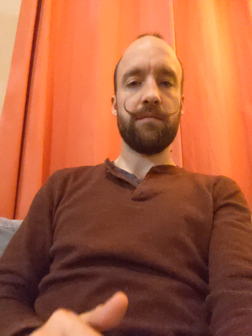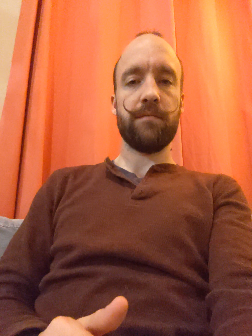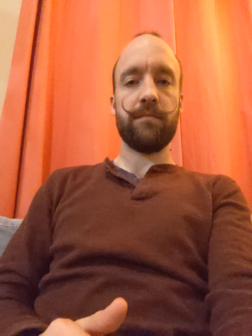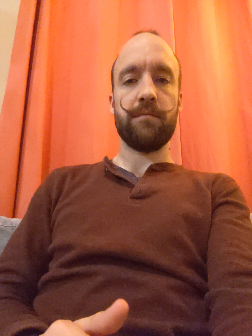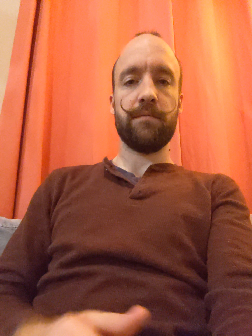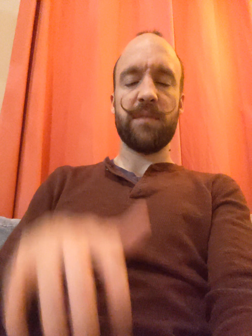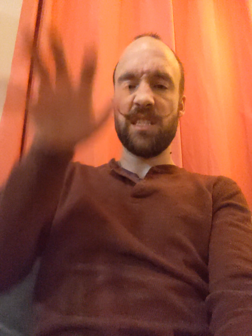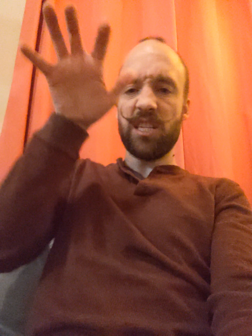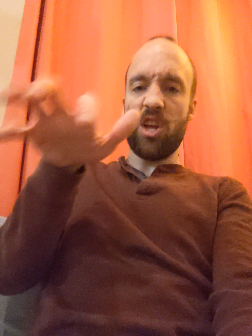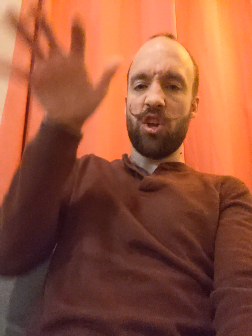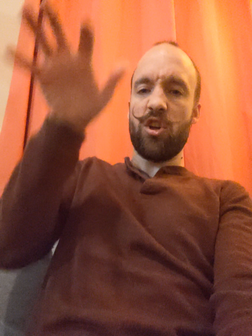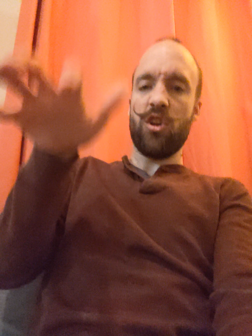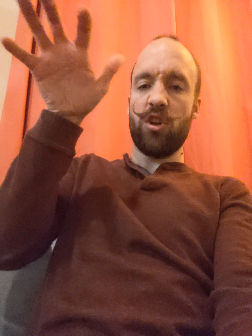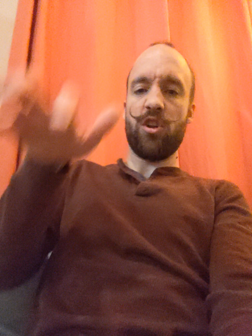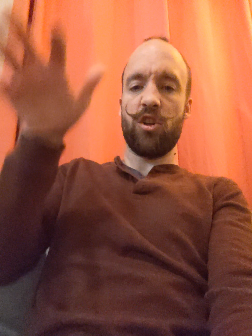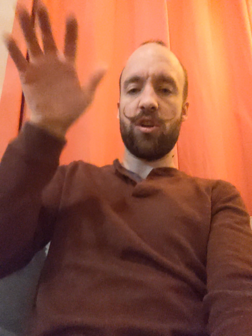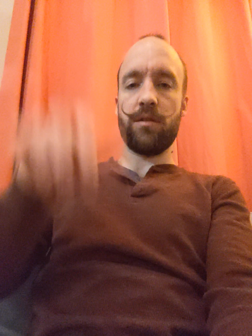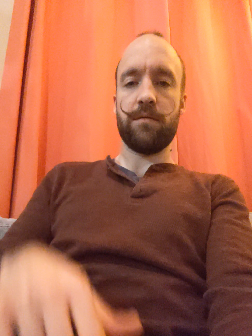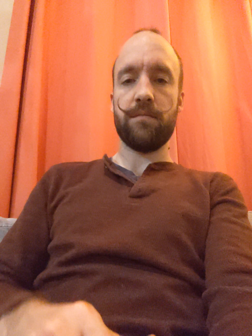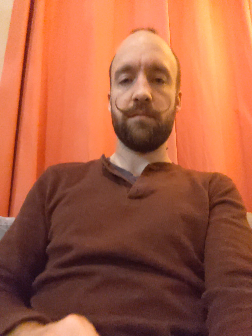alligator